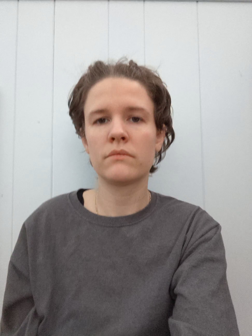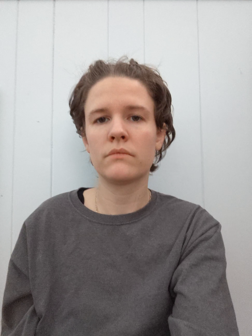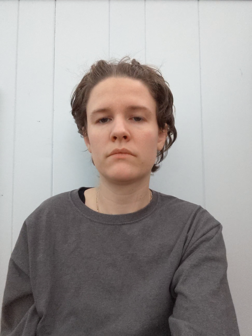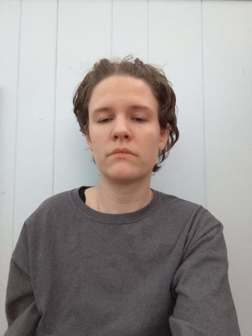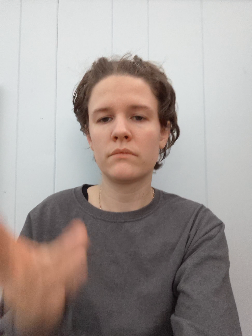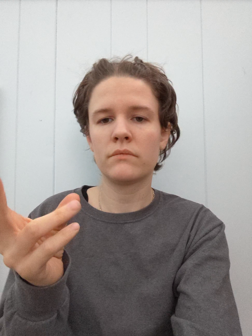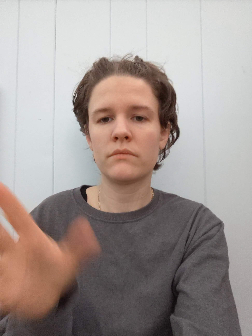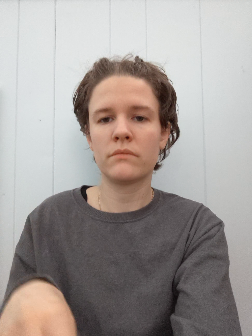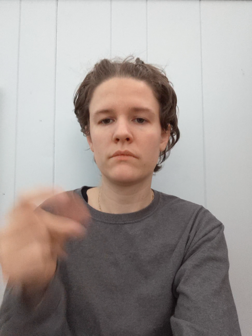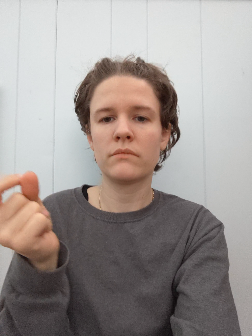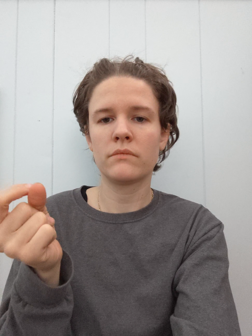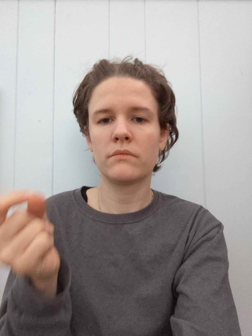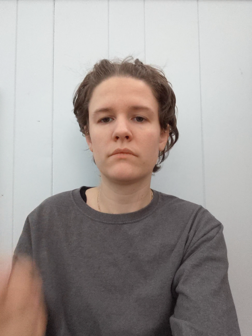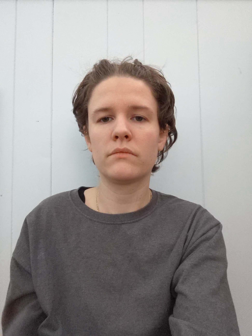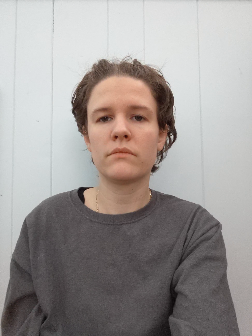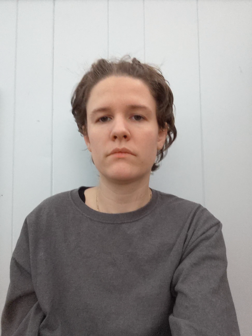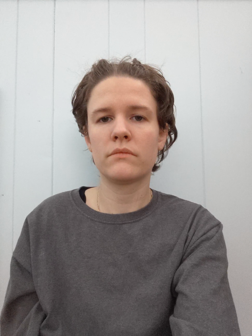dog